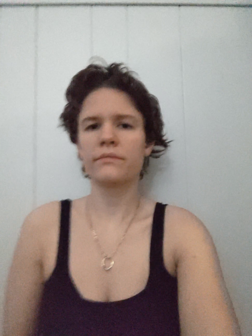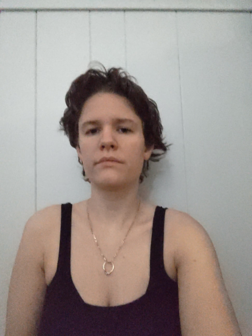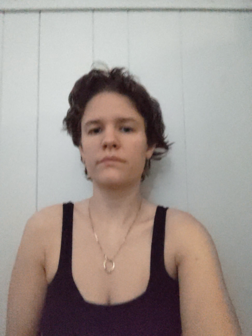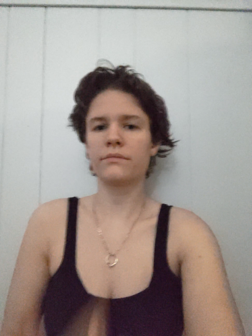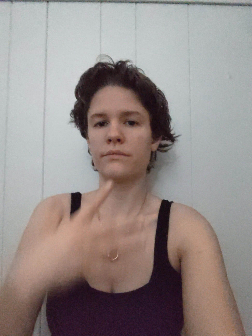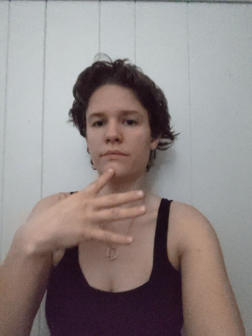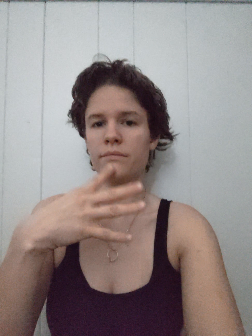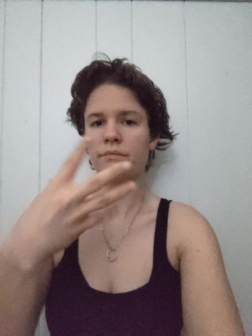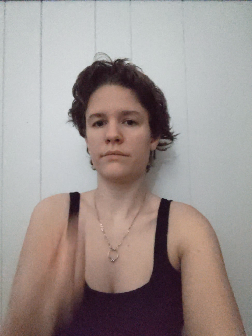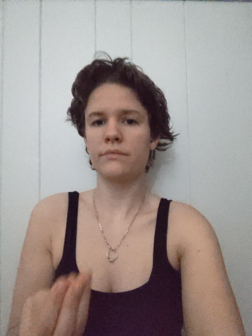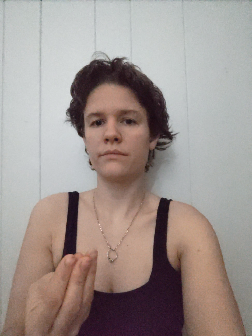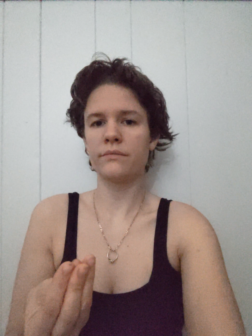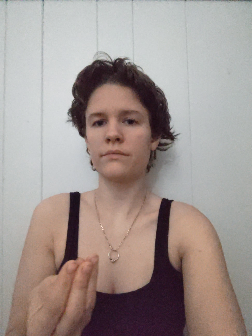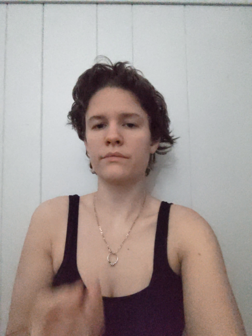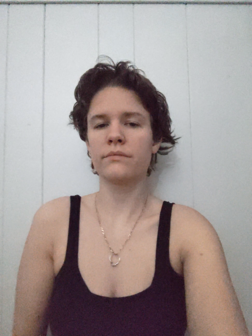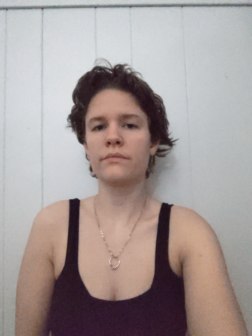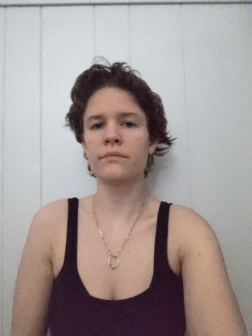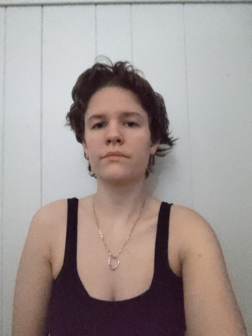wet